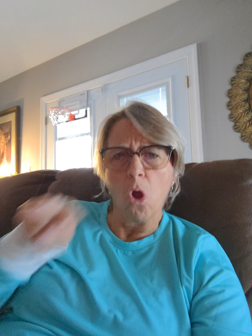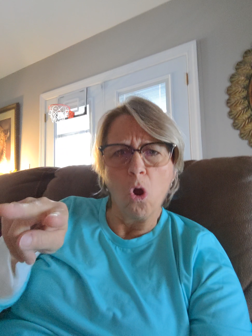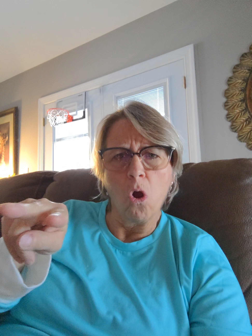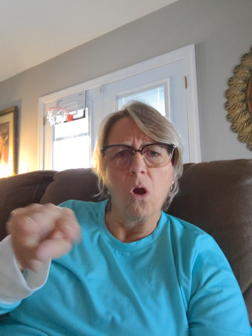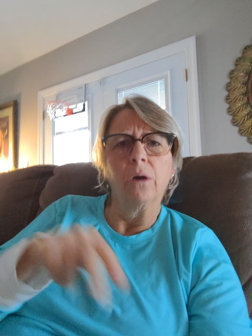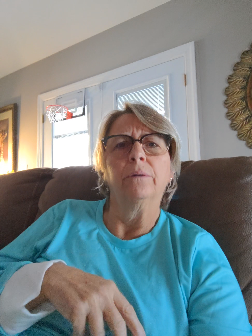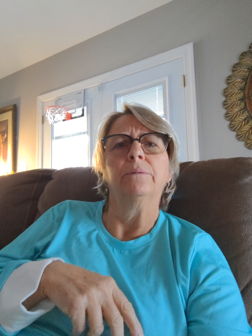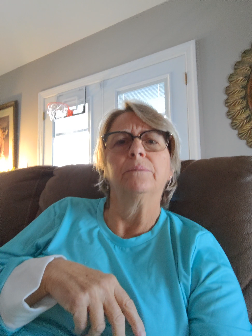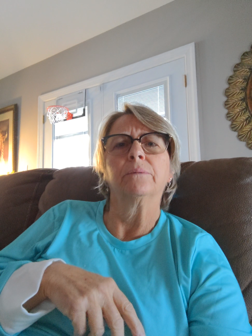look